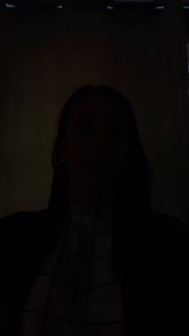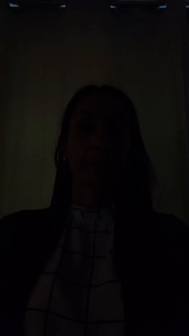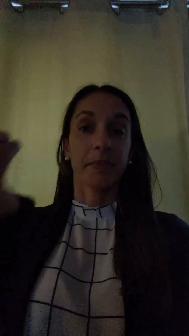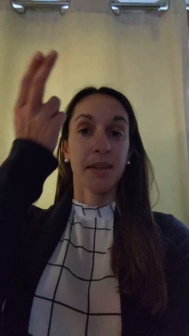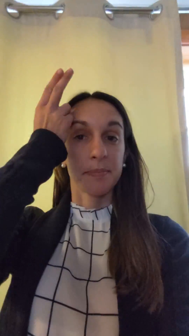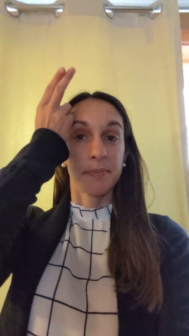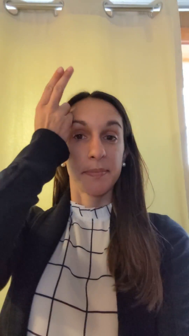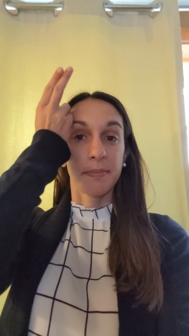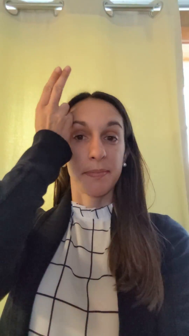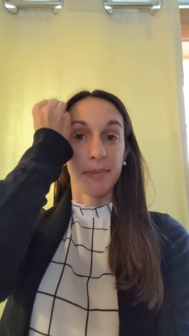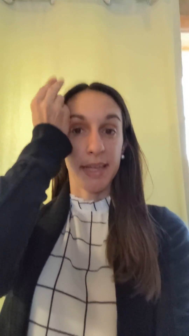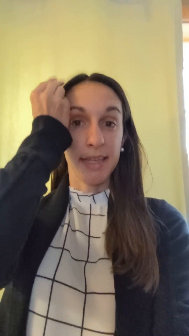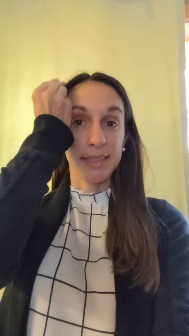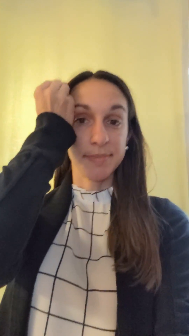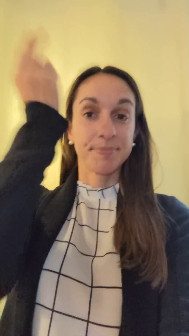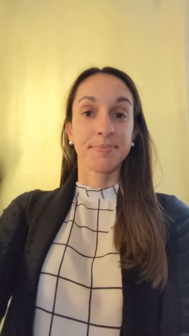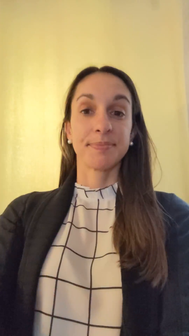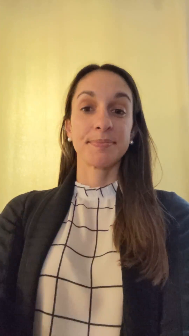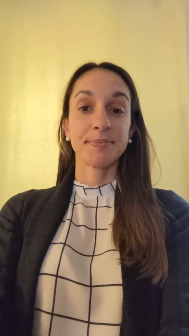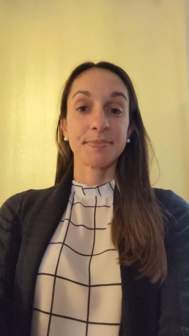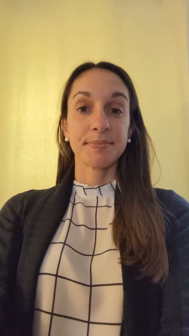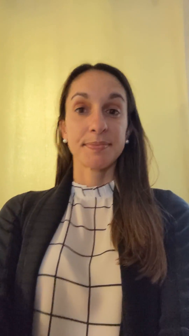bunny